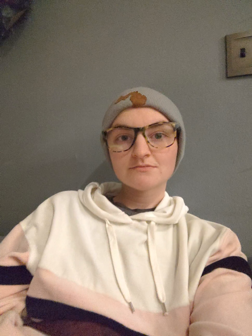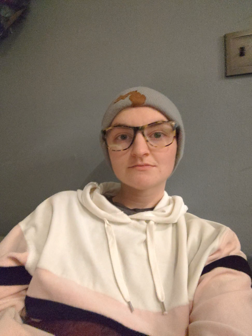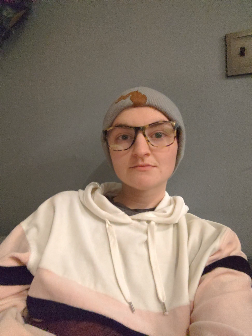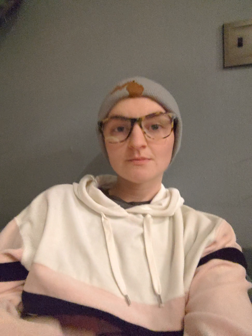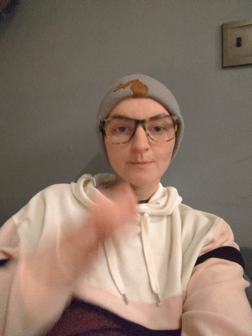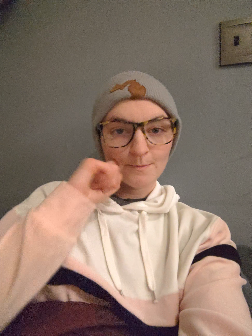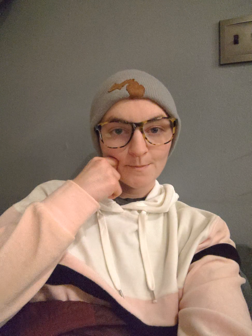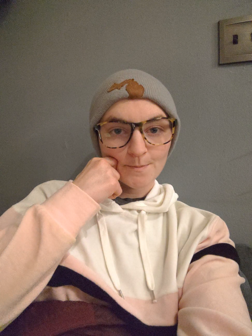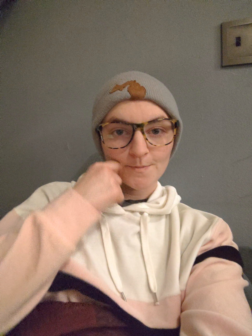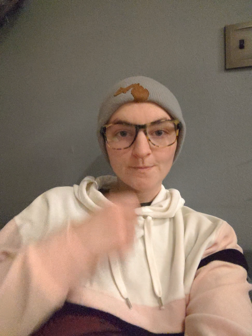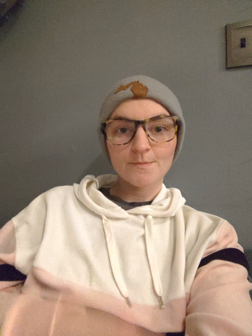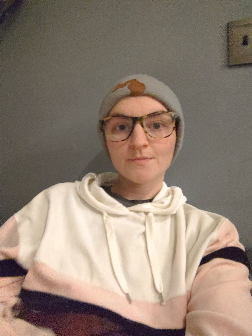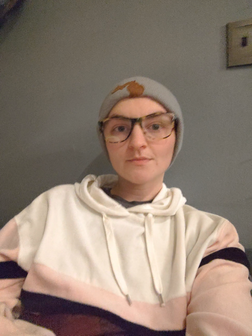apple